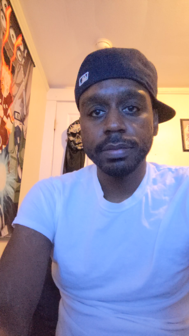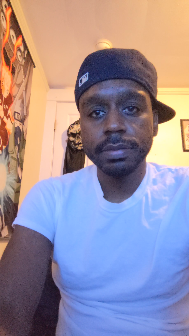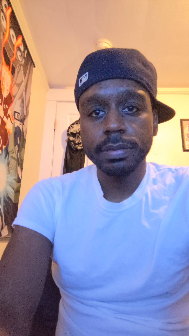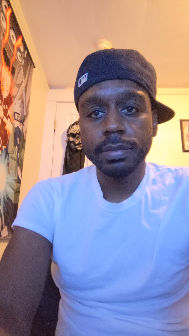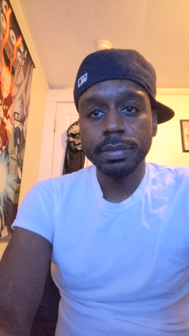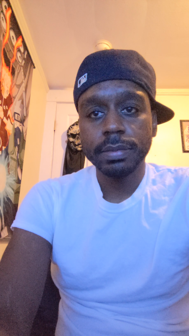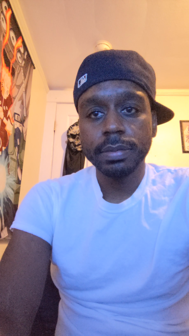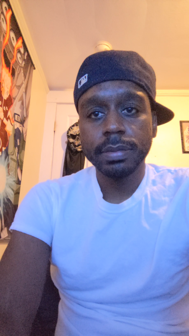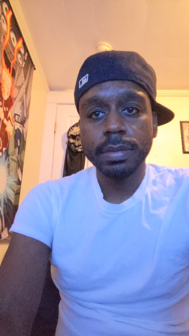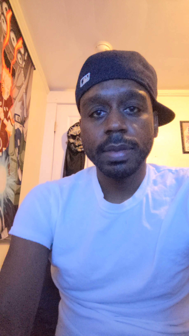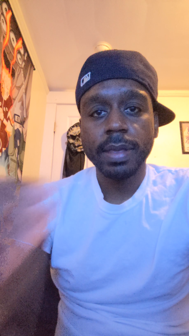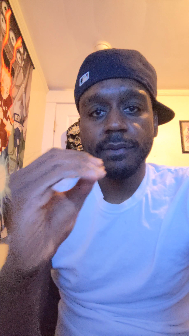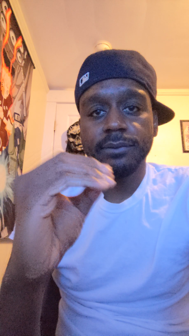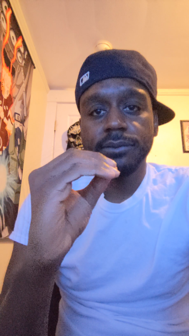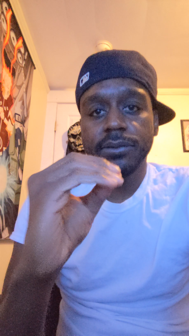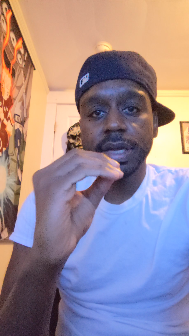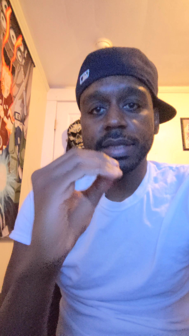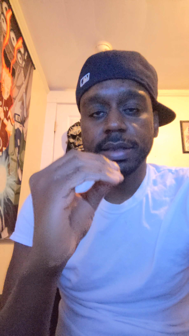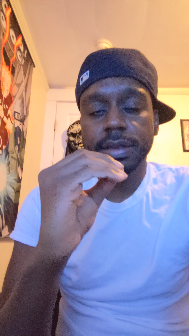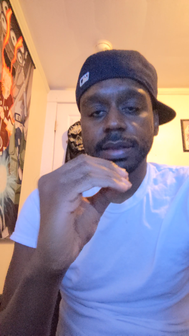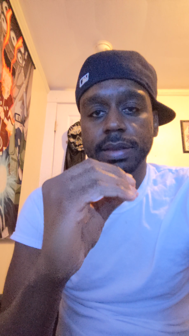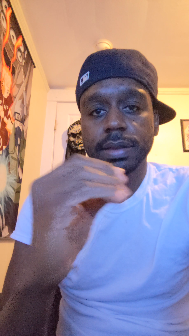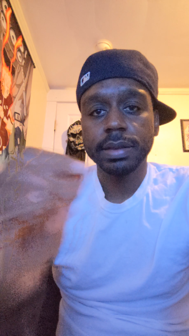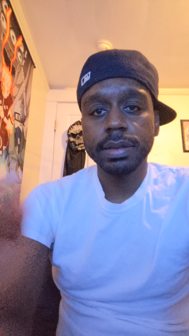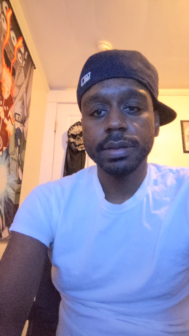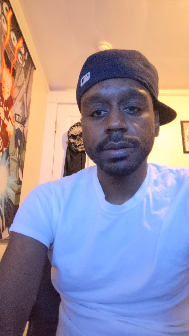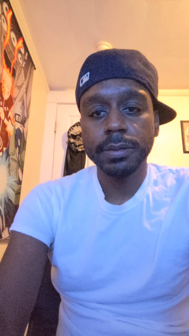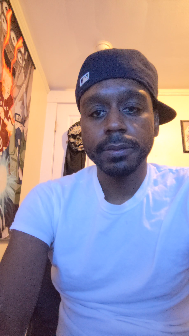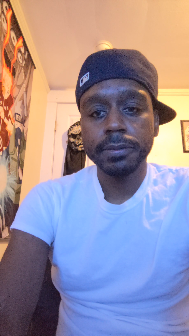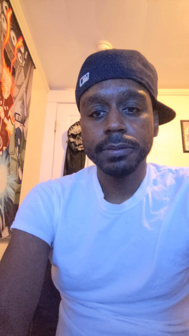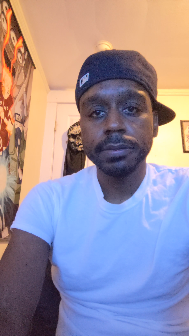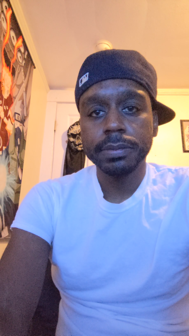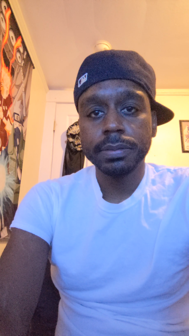fix